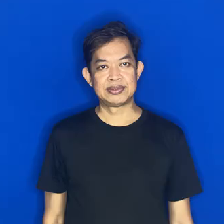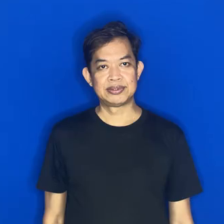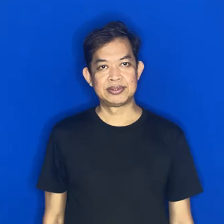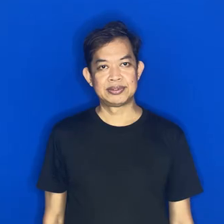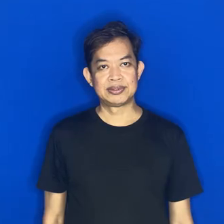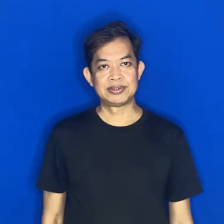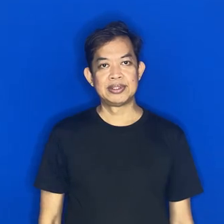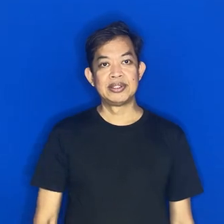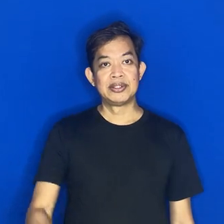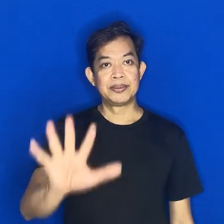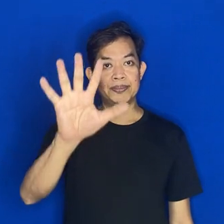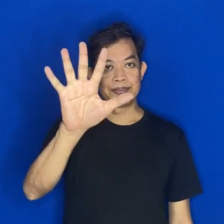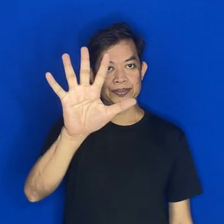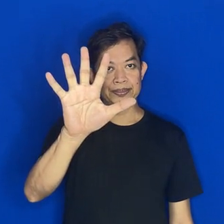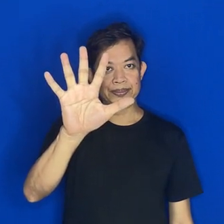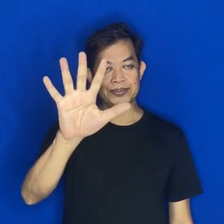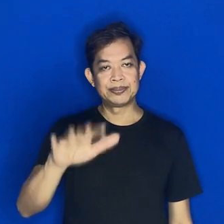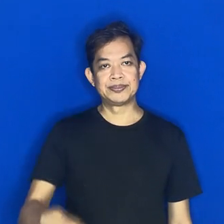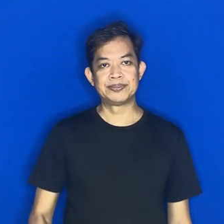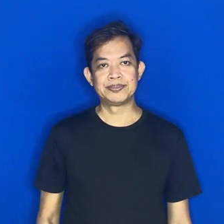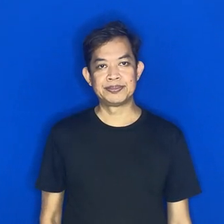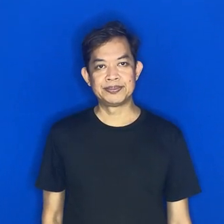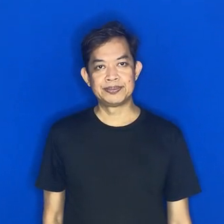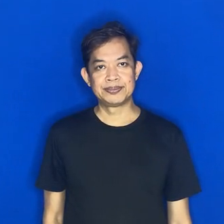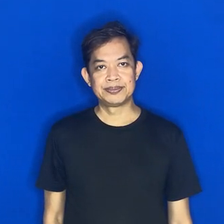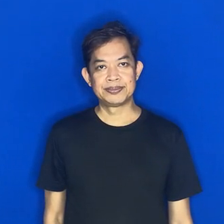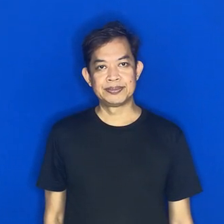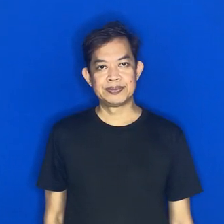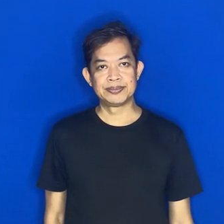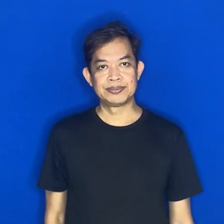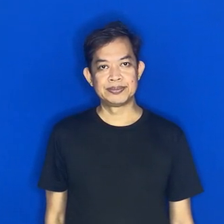seven